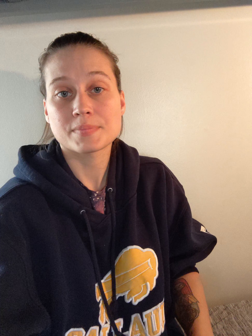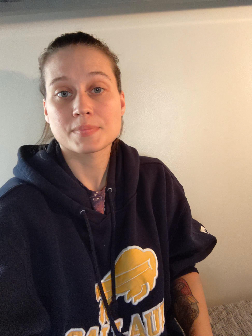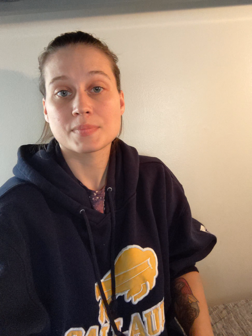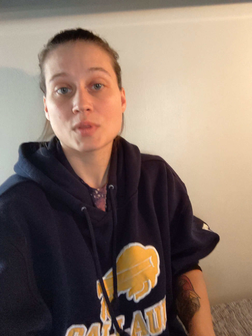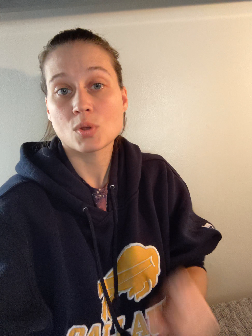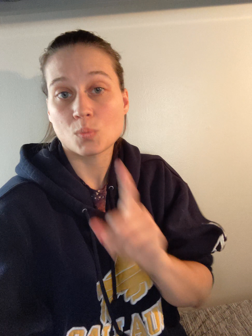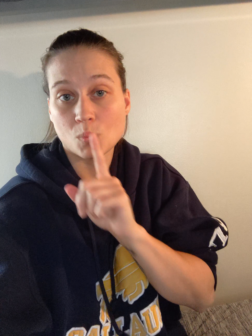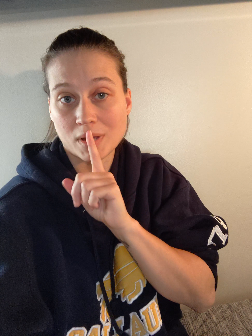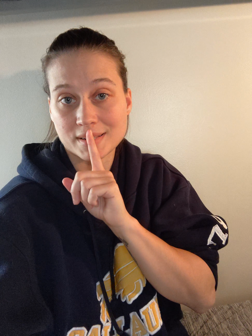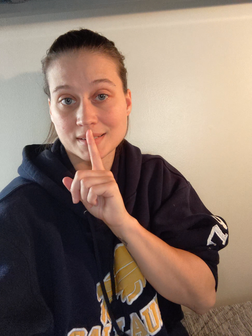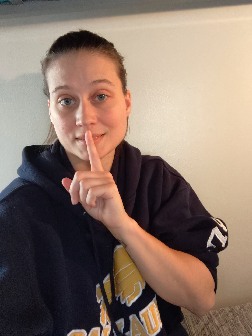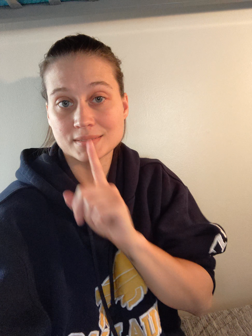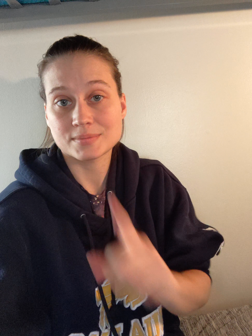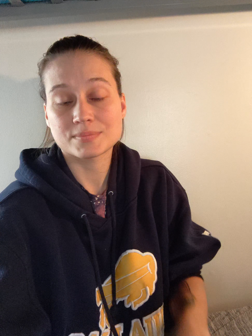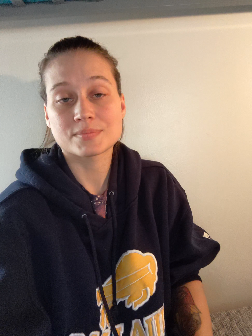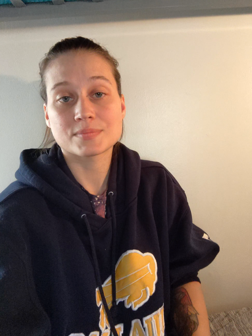quiet